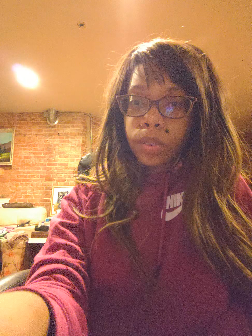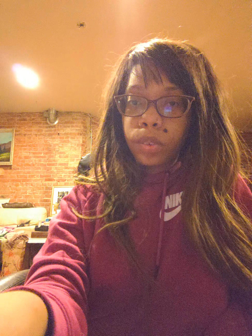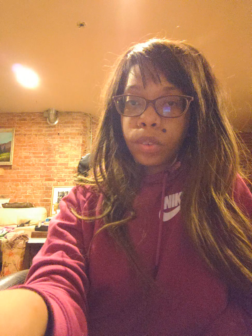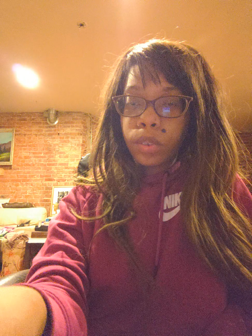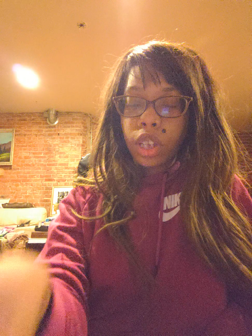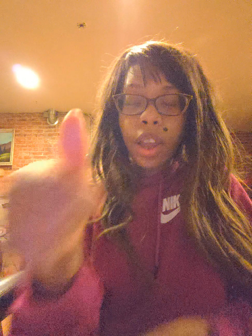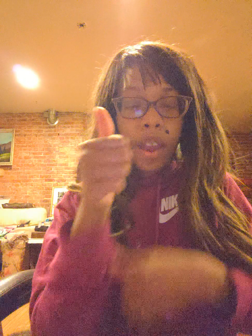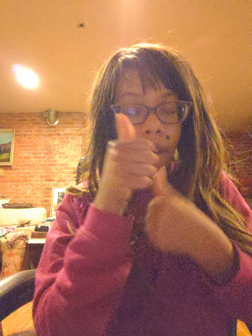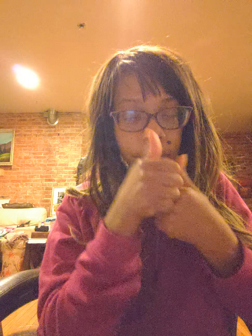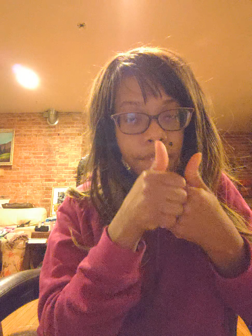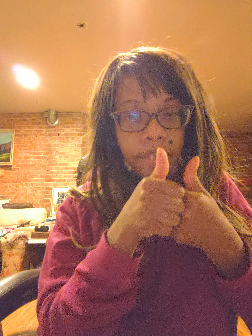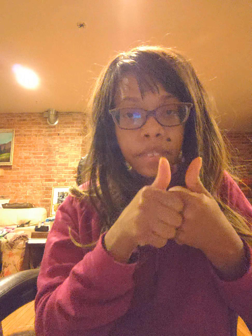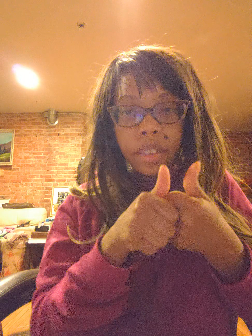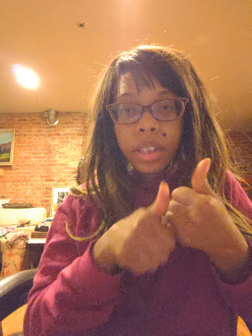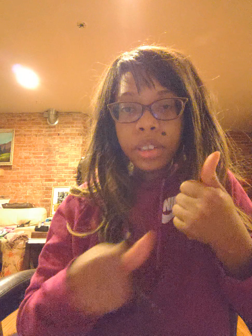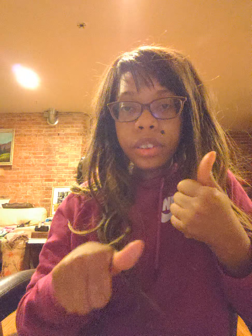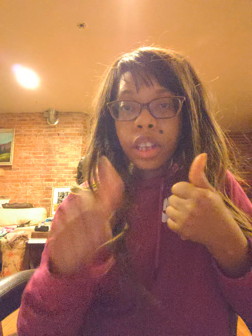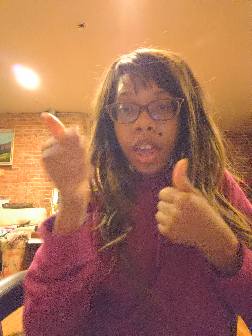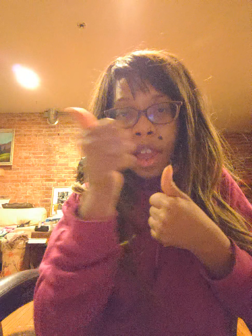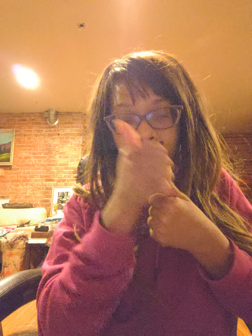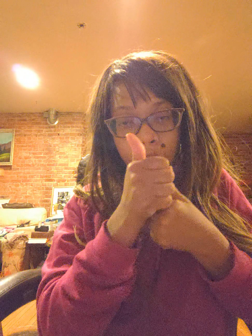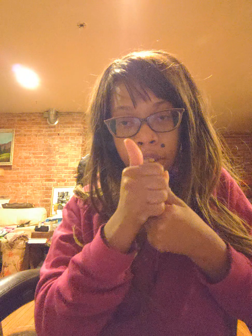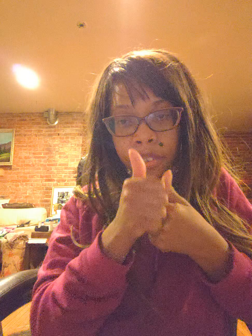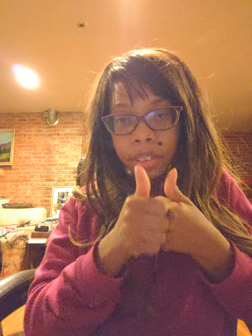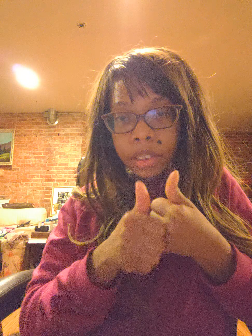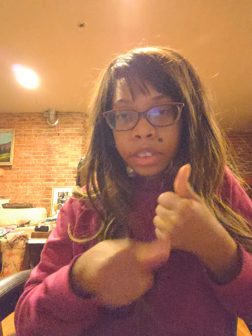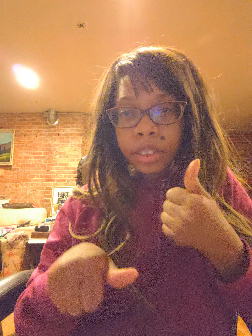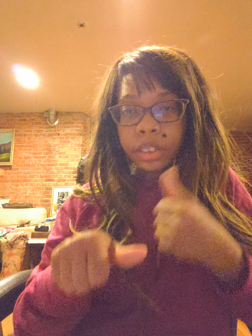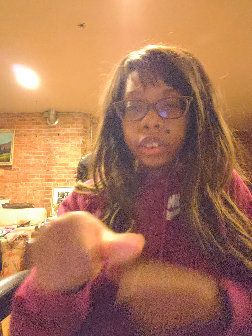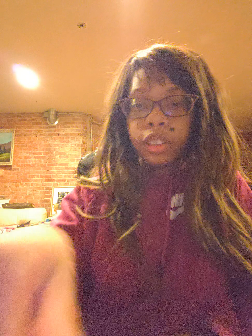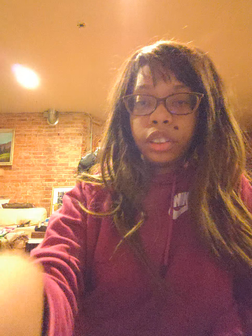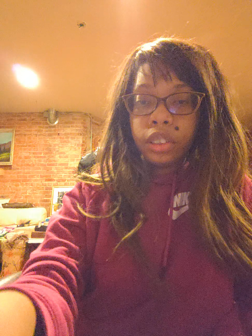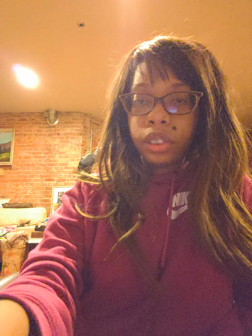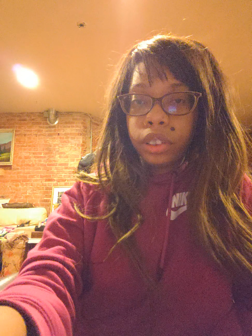every